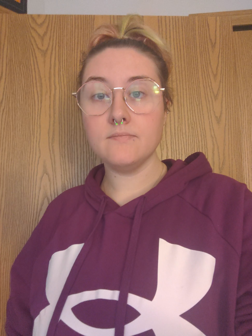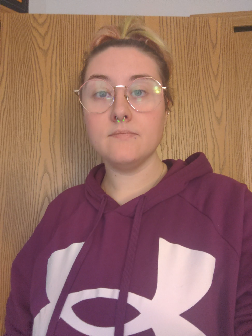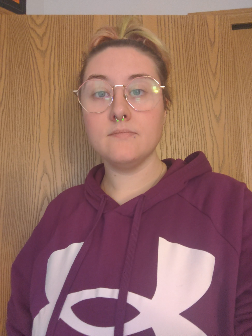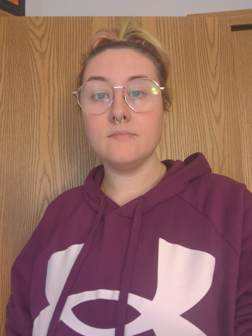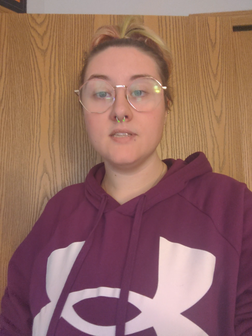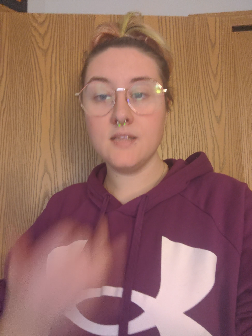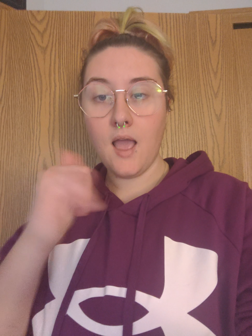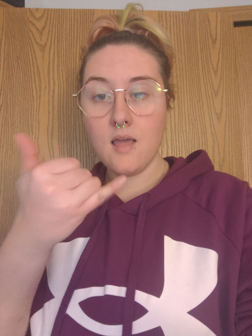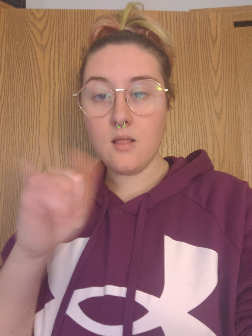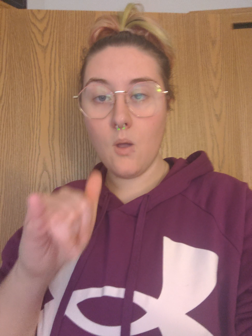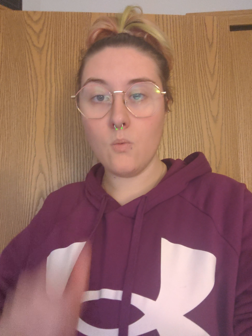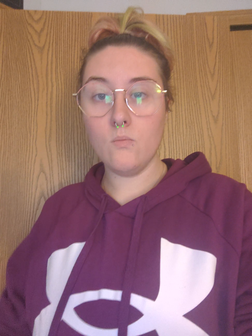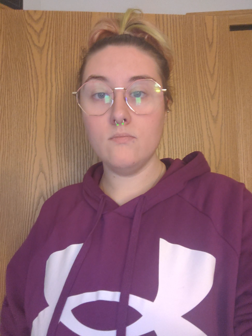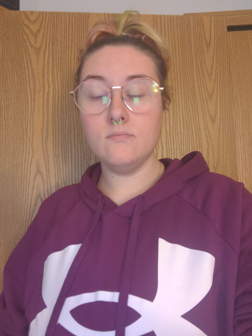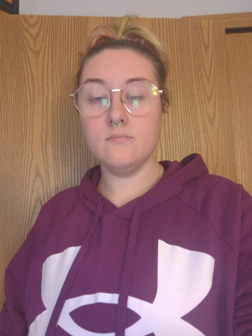yellow